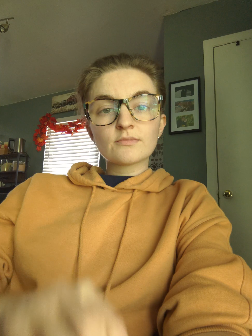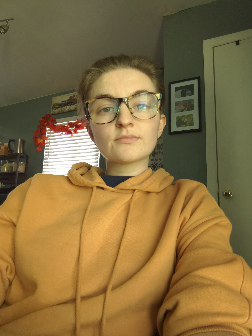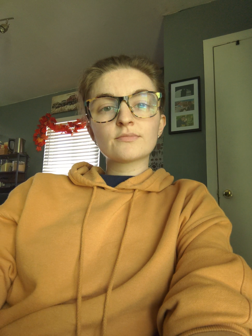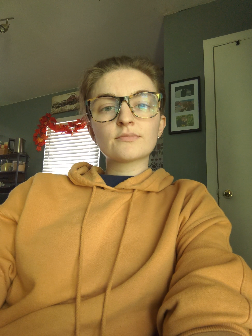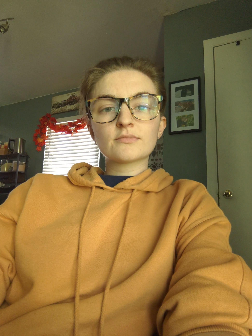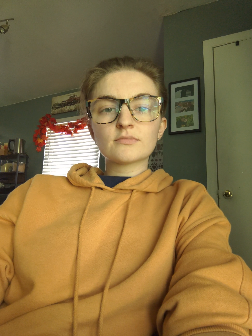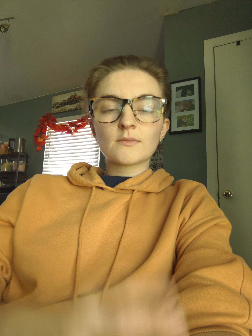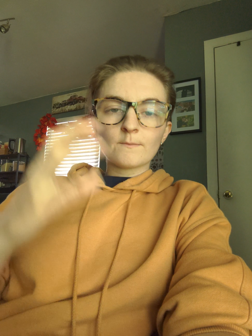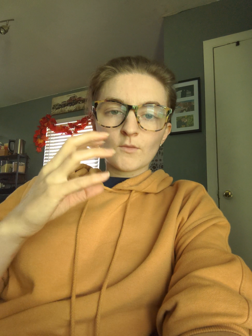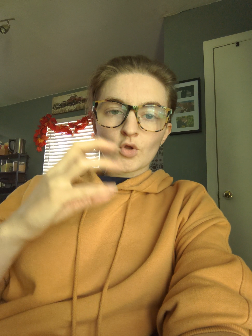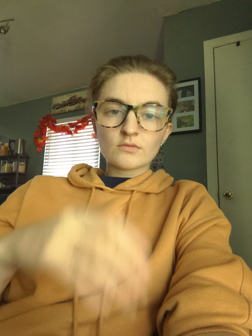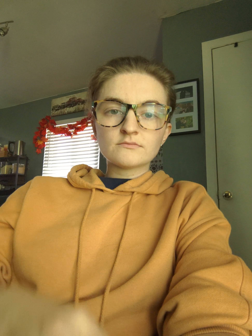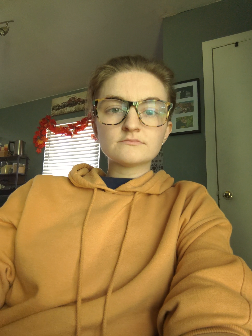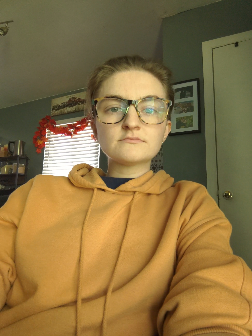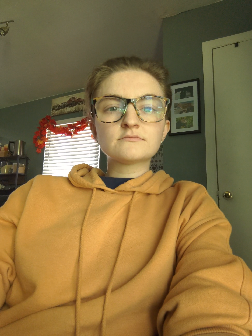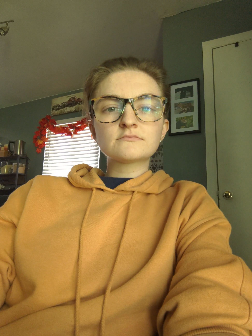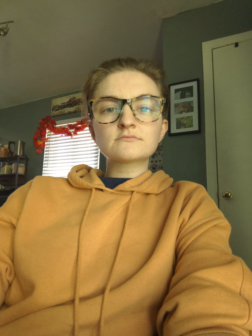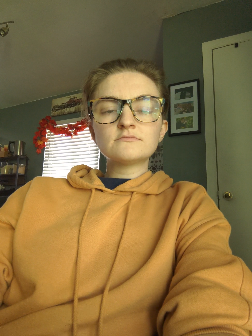ball